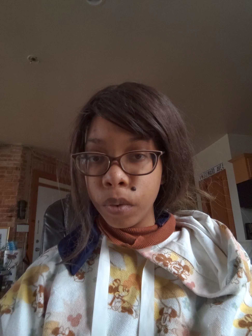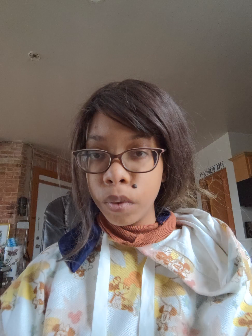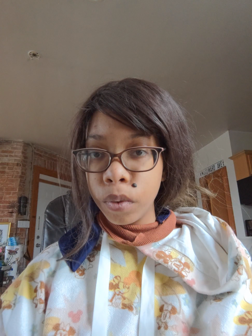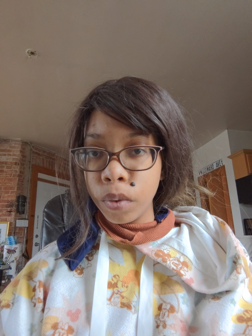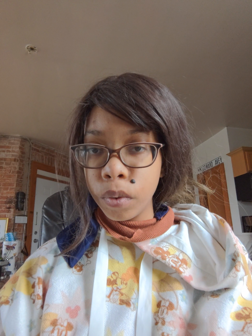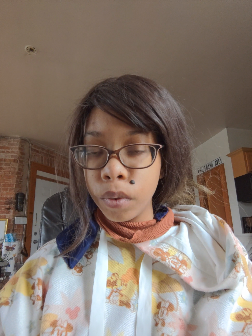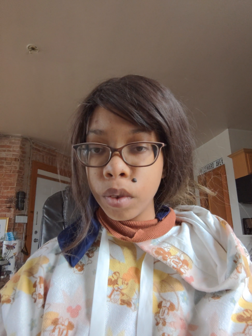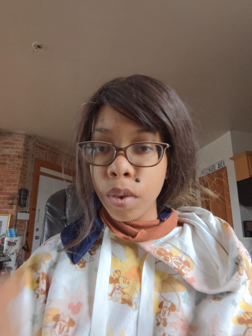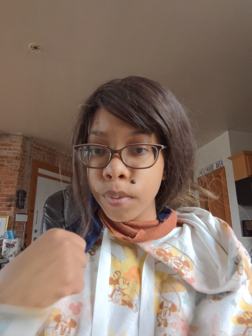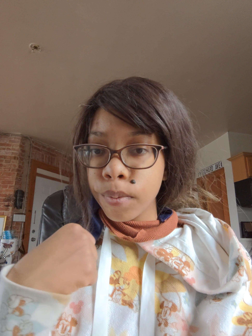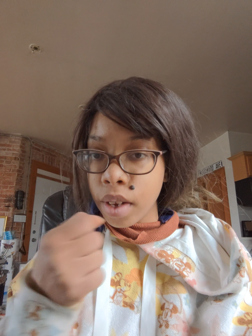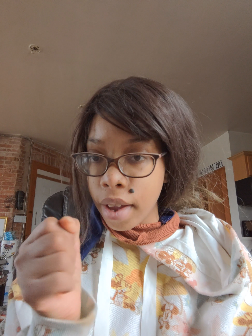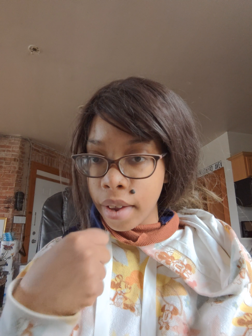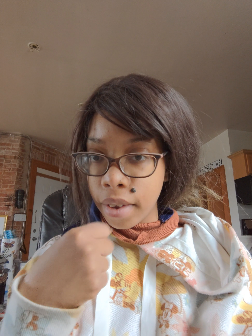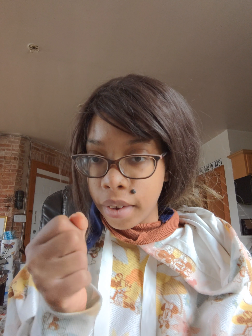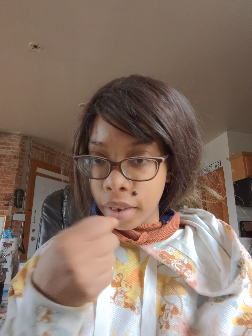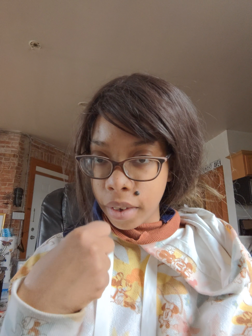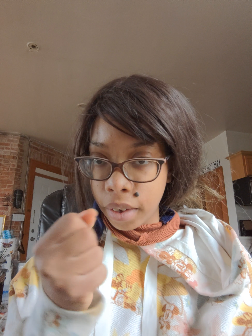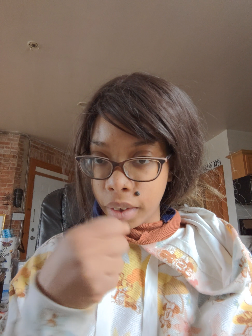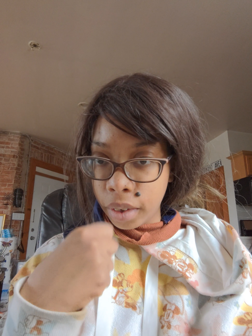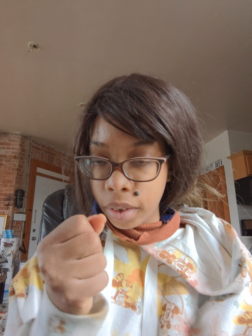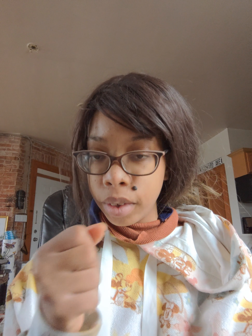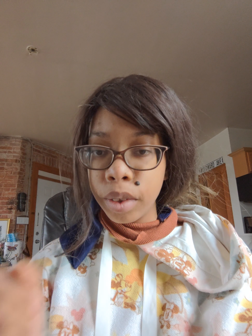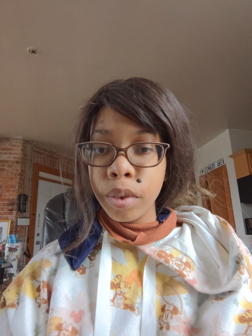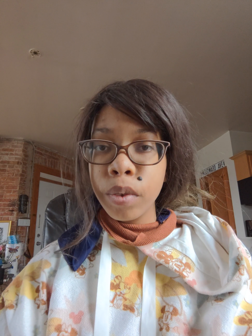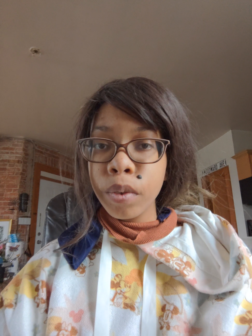make